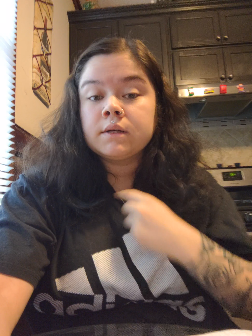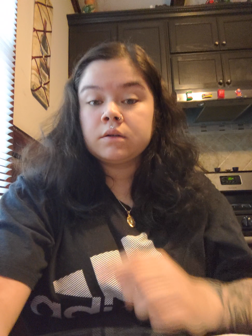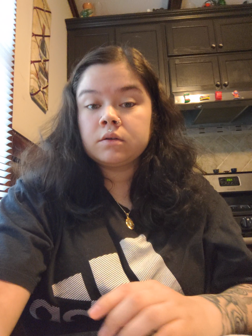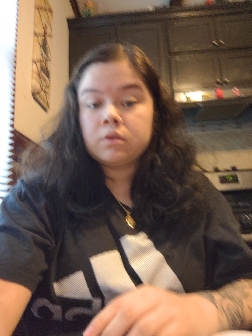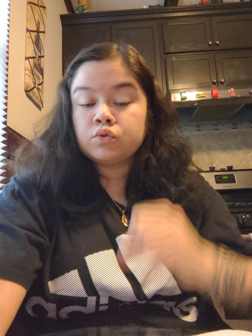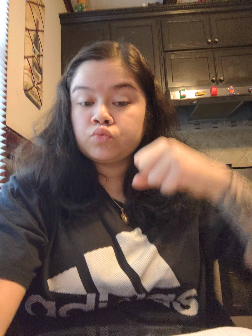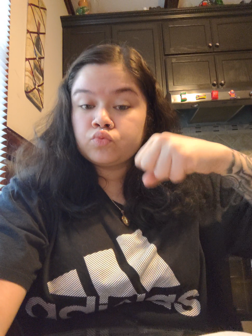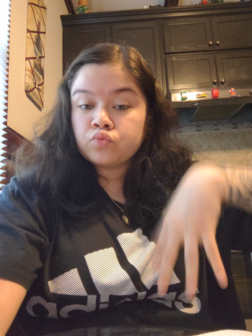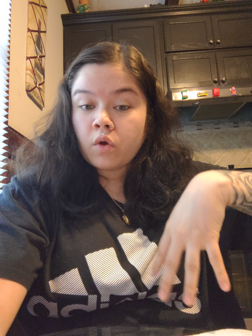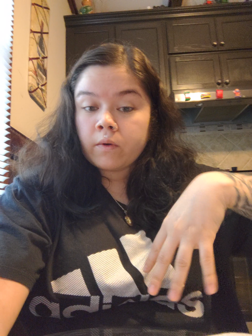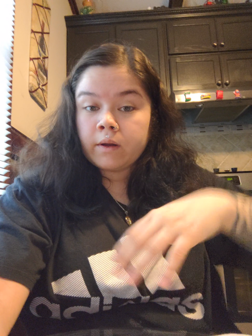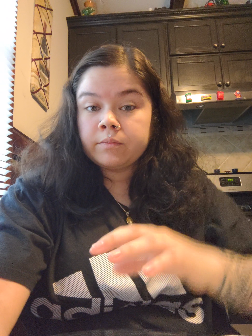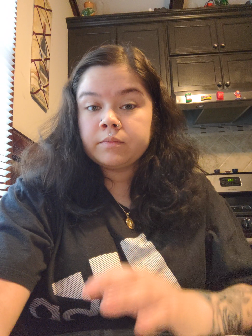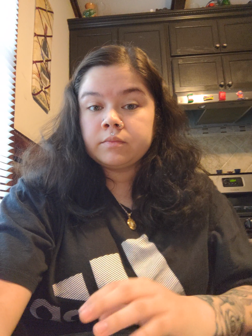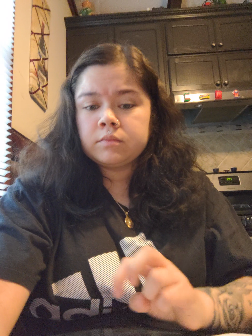drop